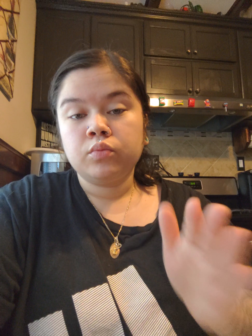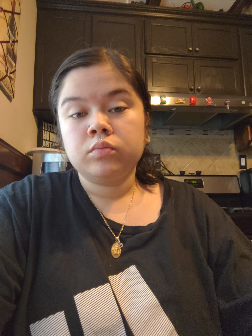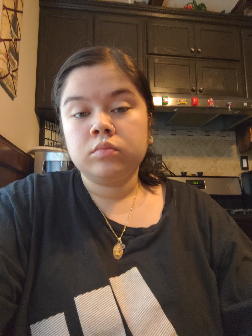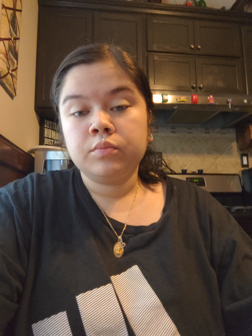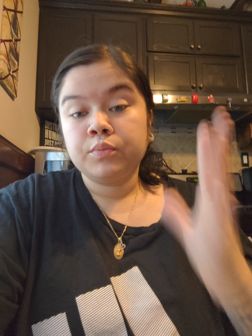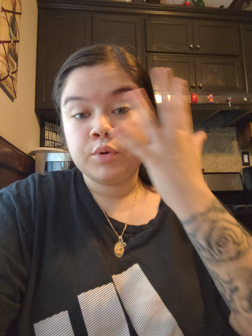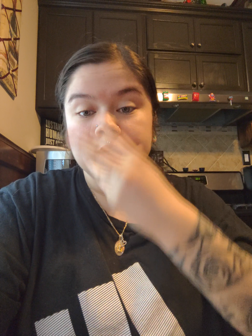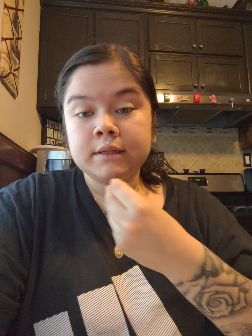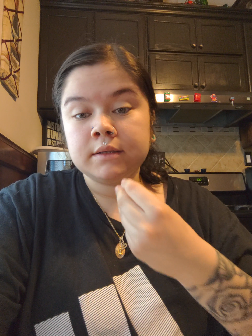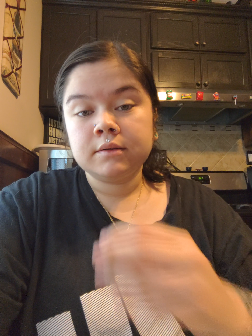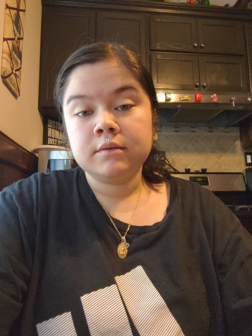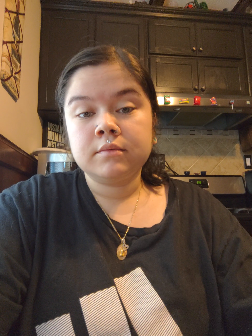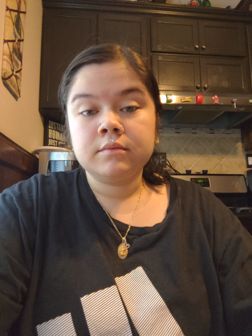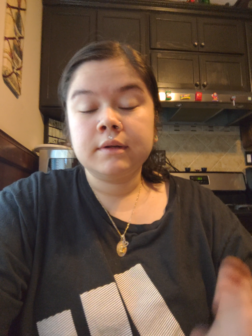pretty